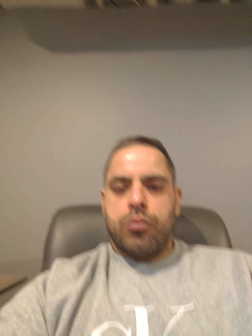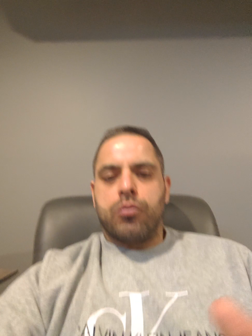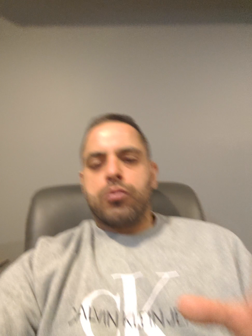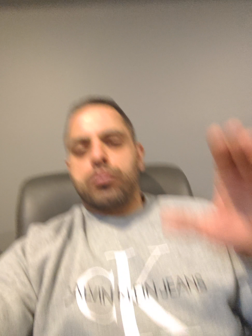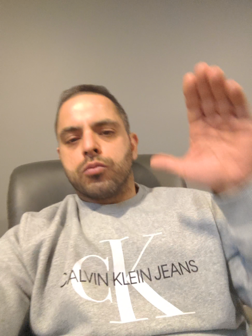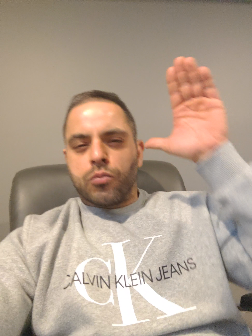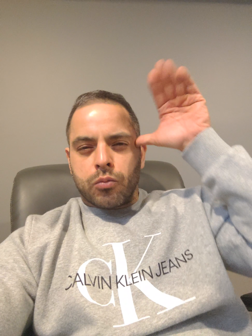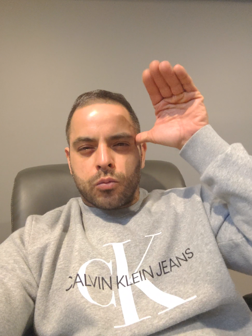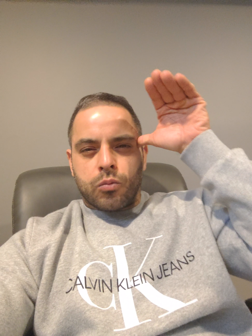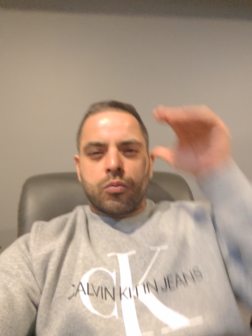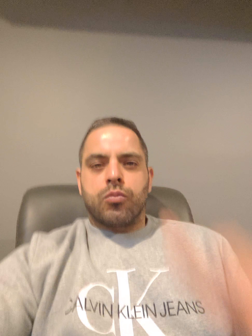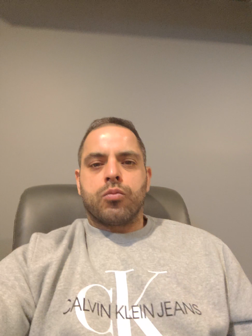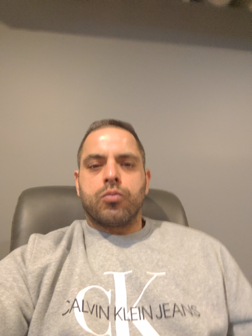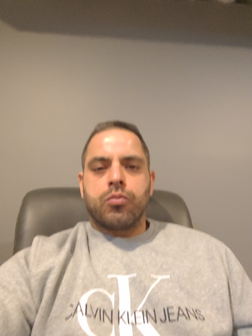donkey